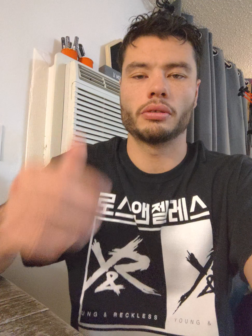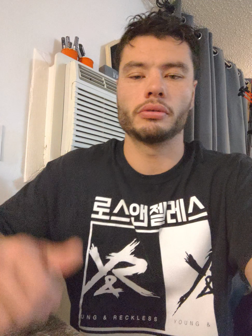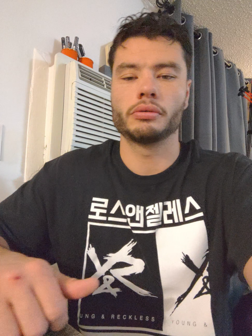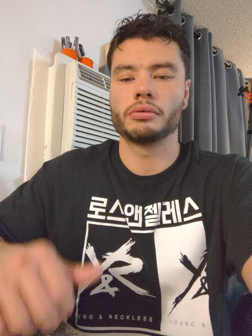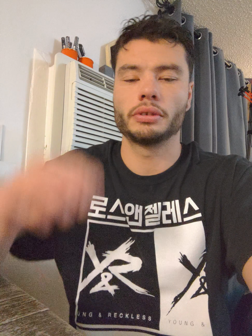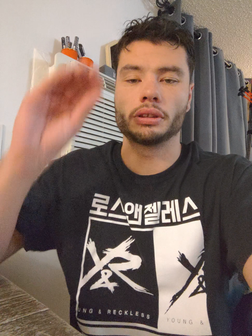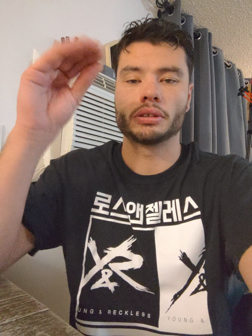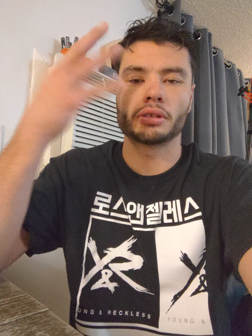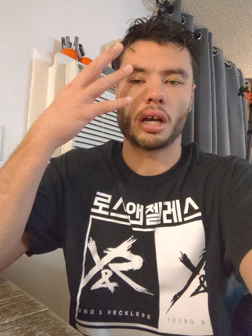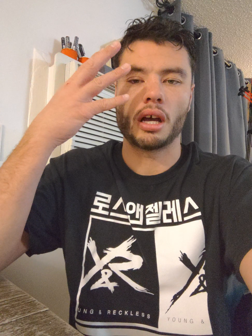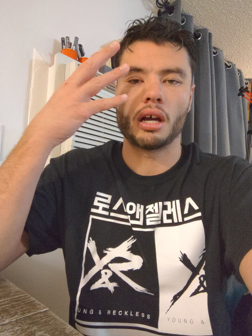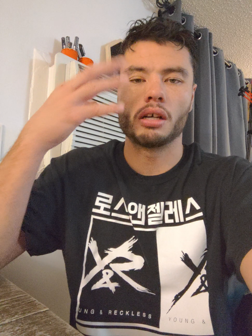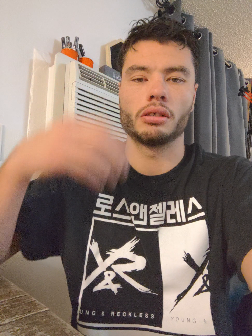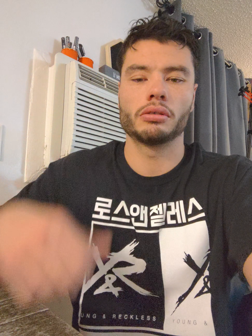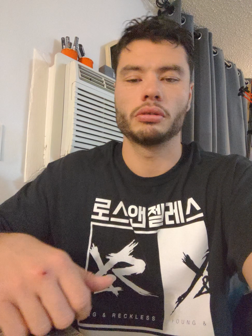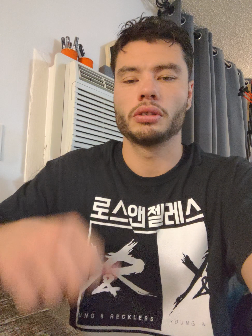sun